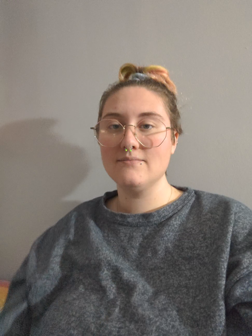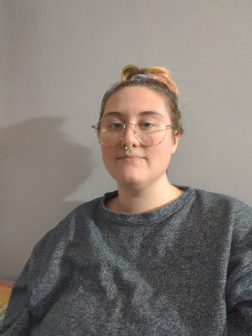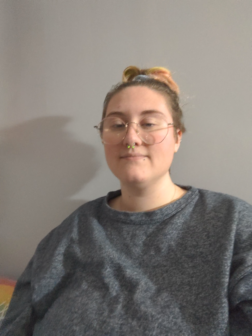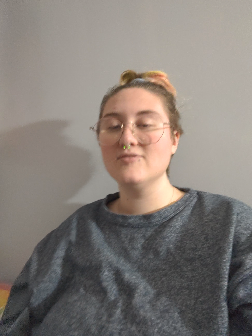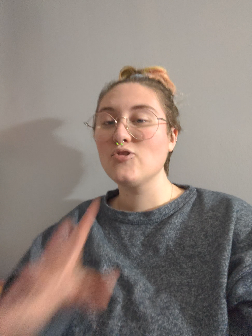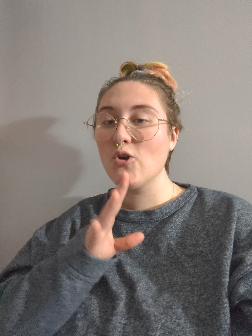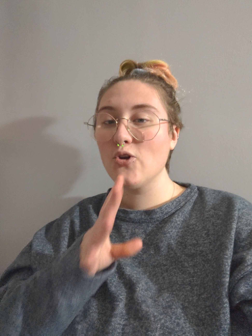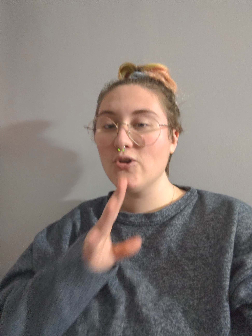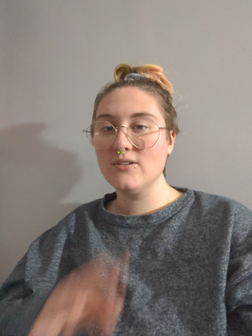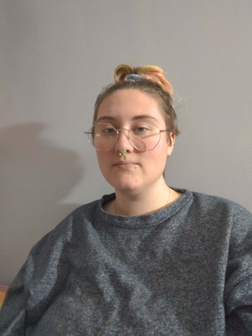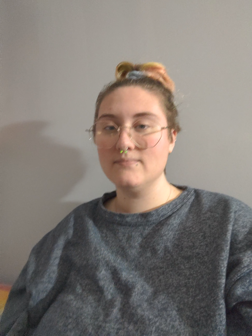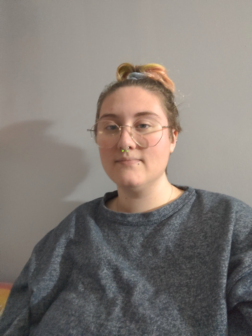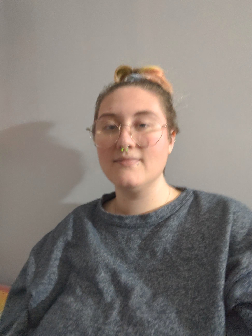talk